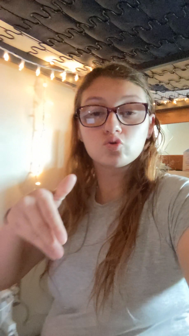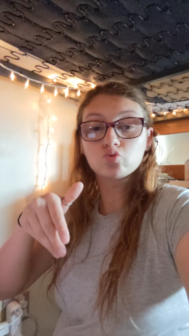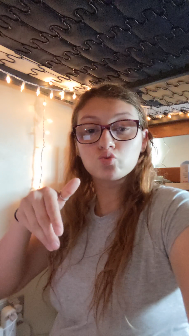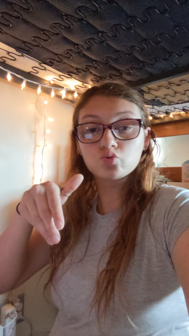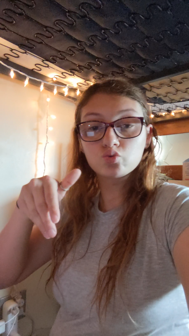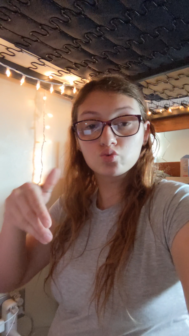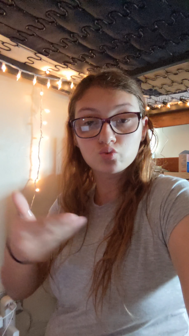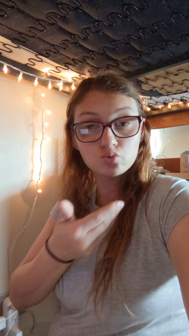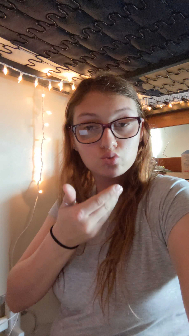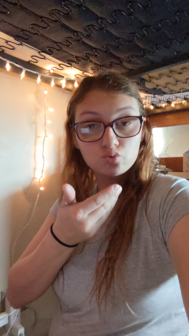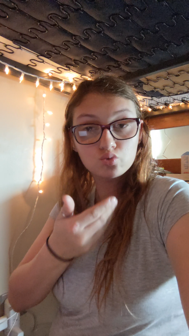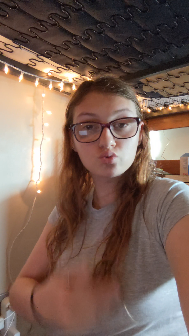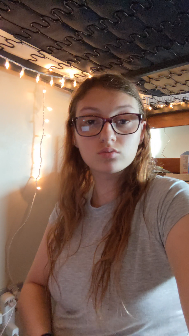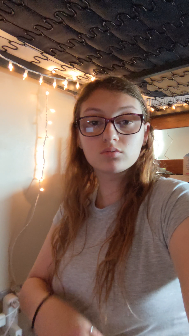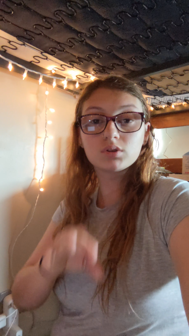new